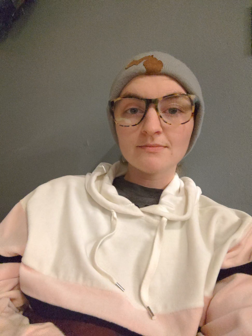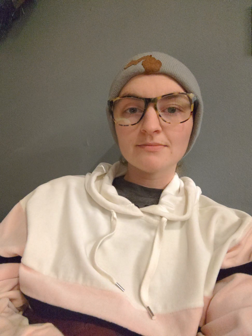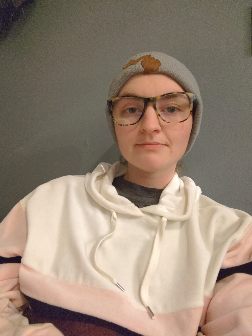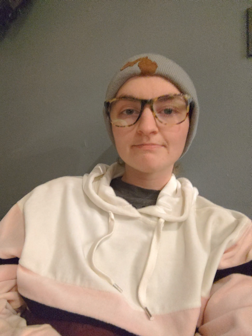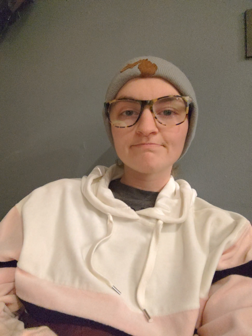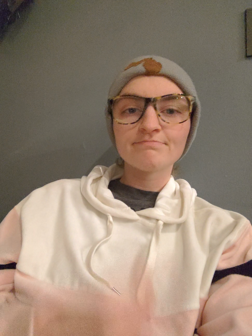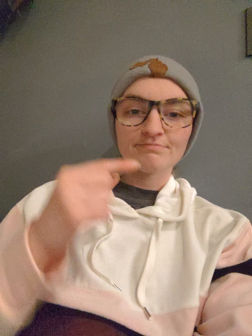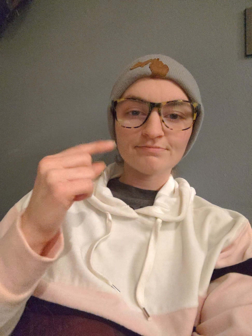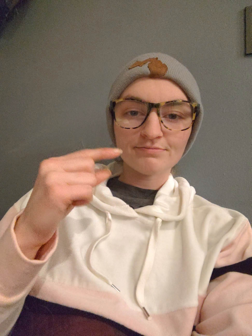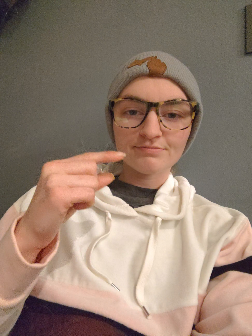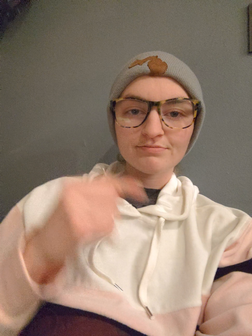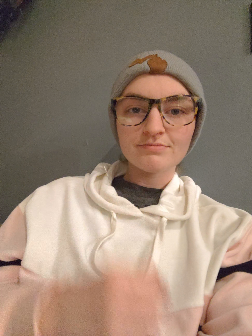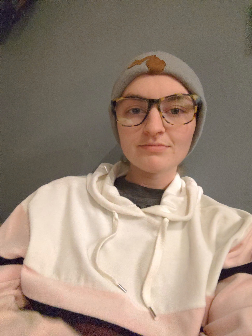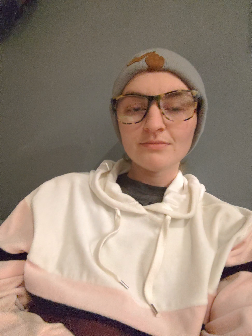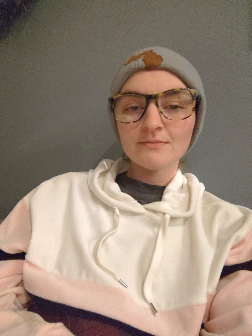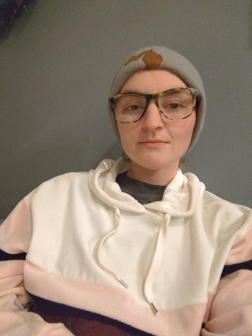green